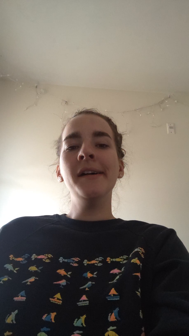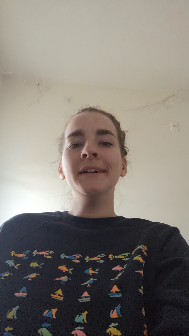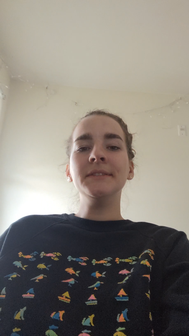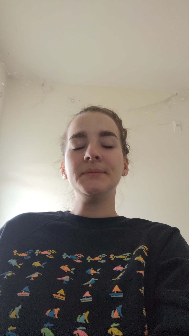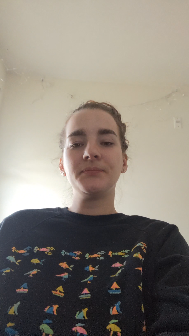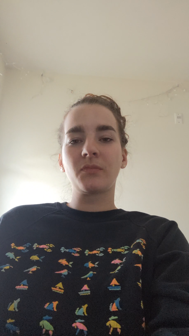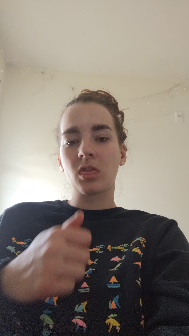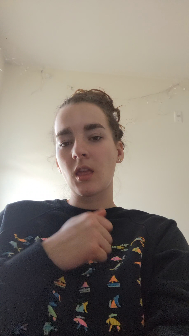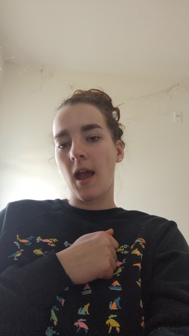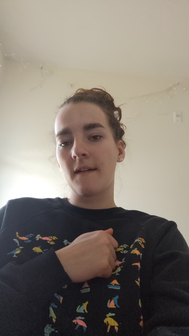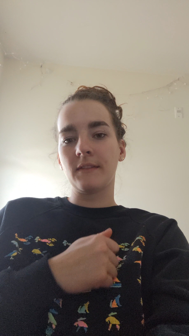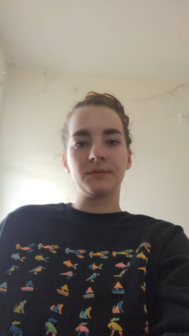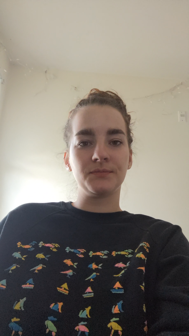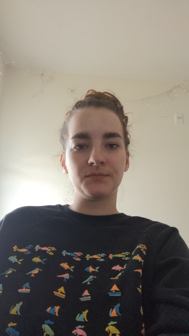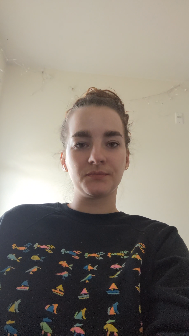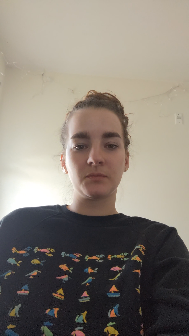love